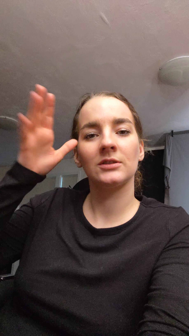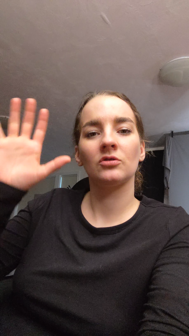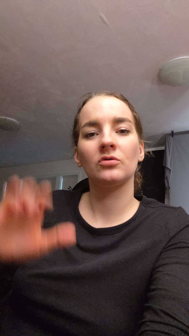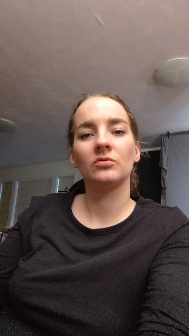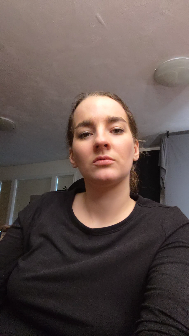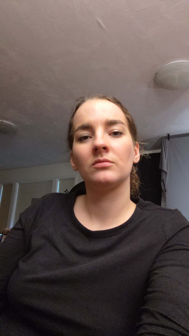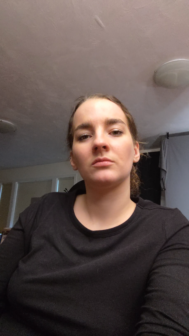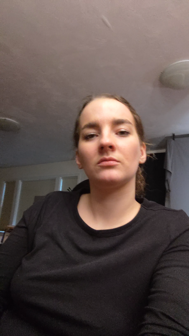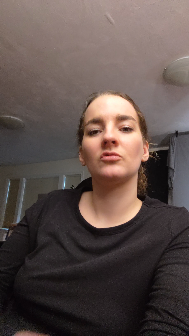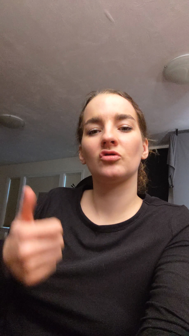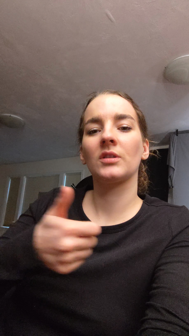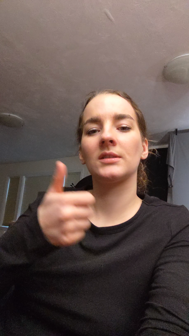chase